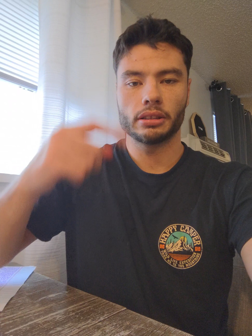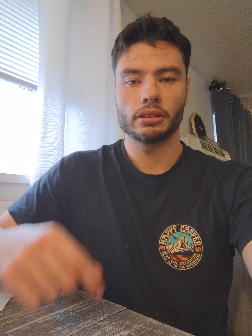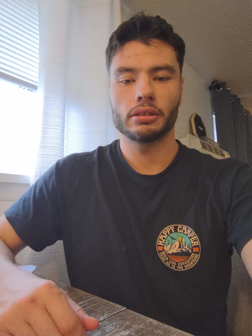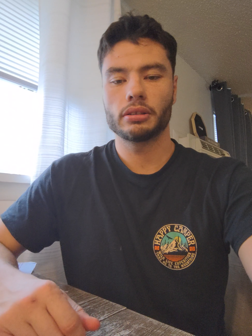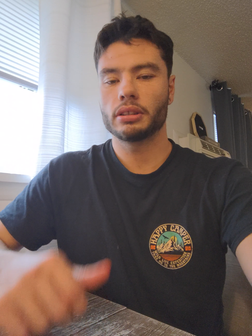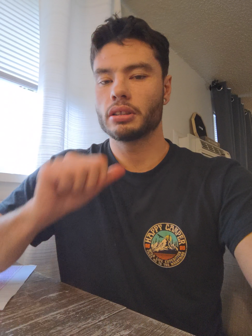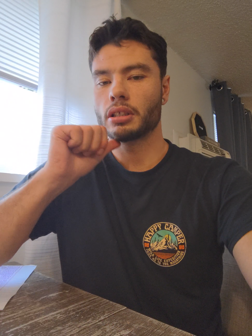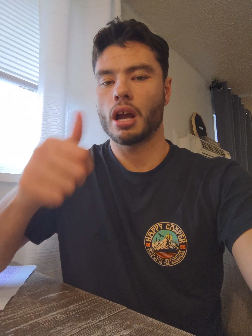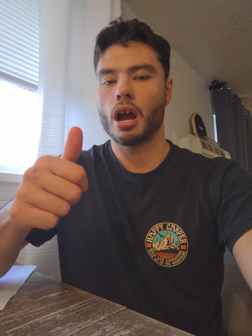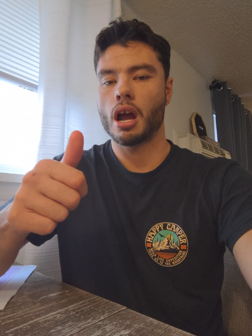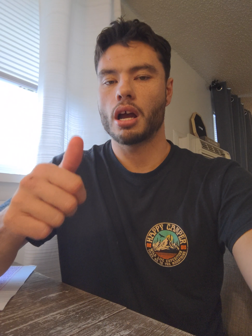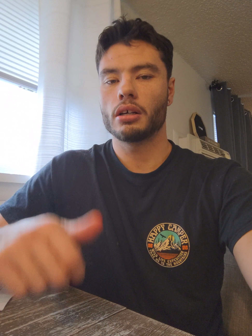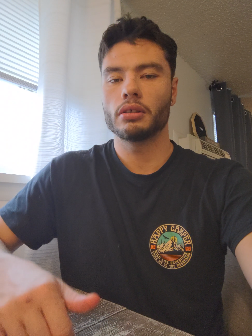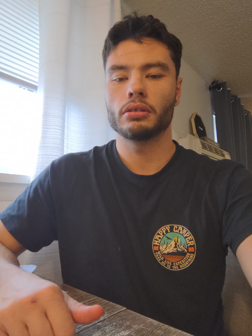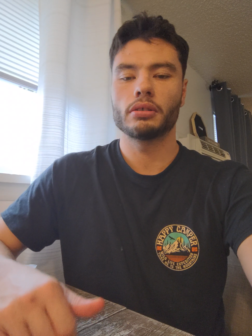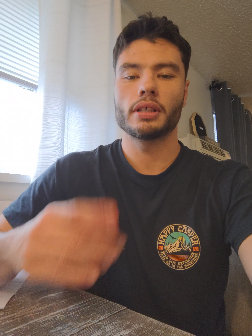not